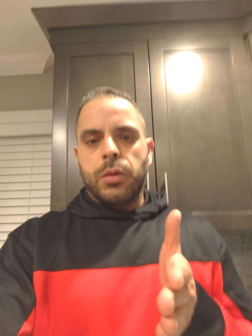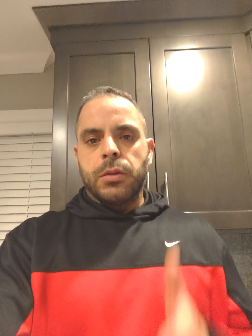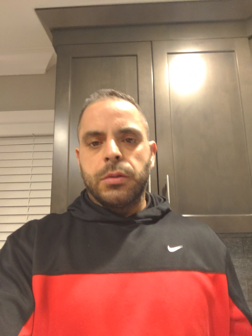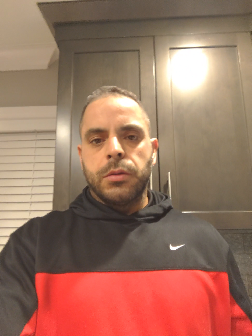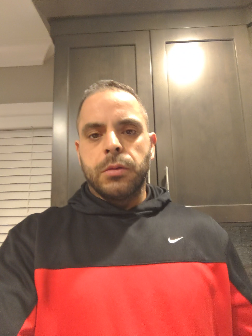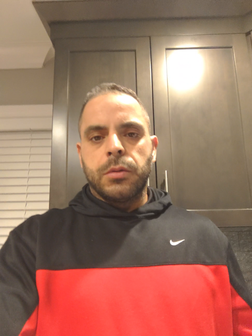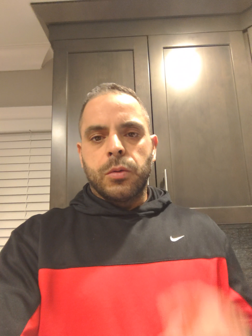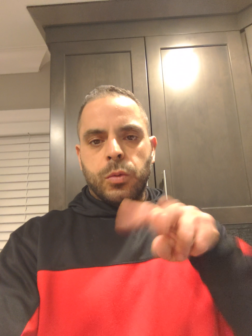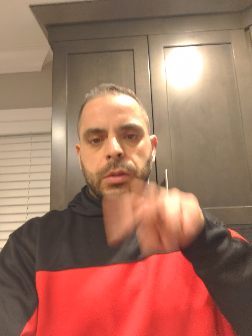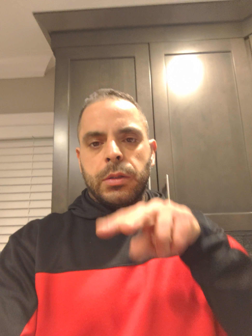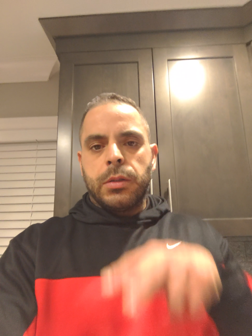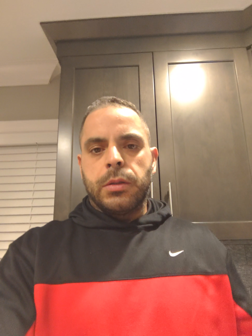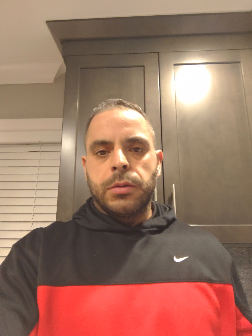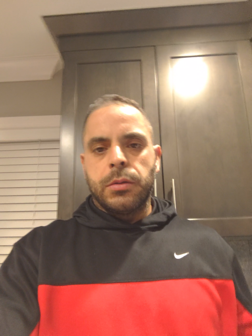read